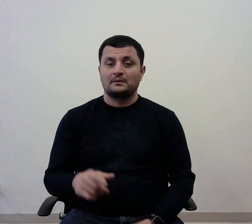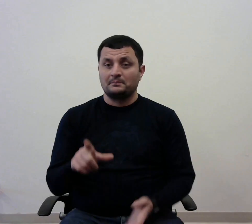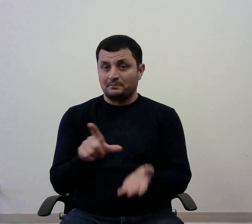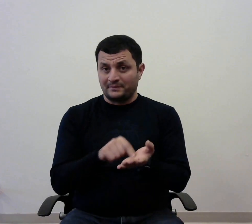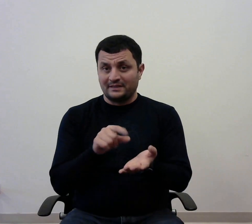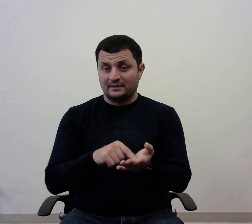pensiya